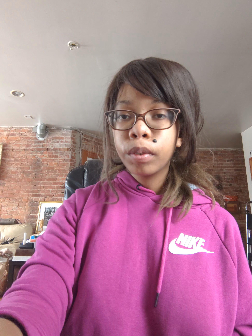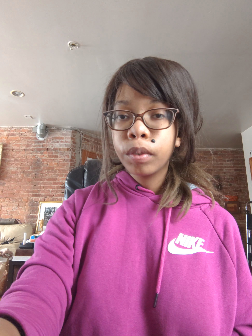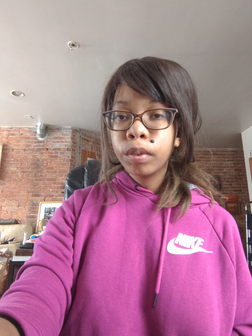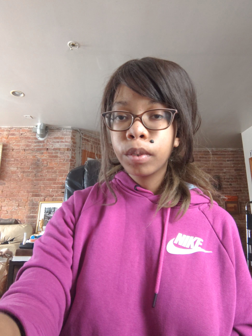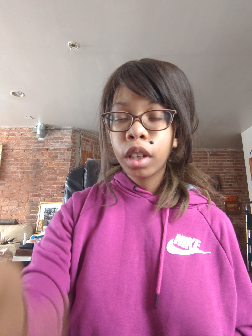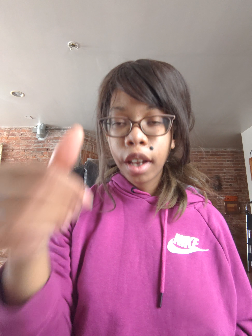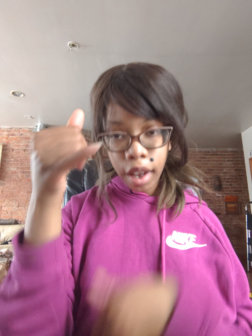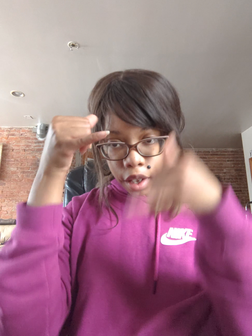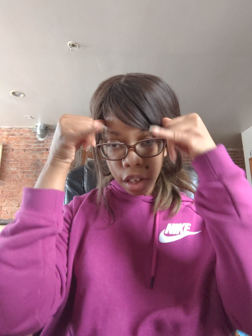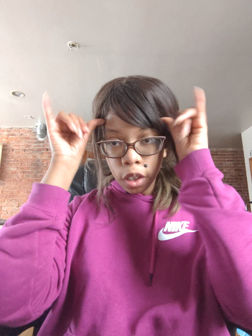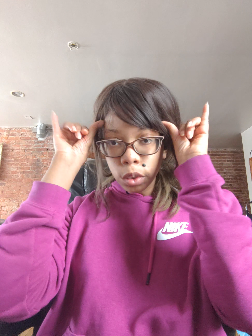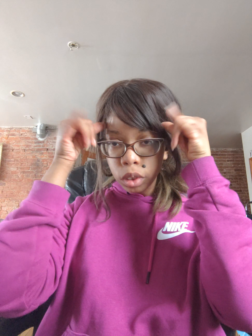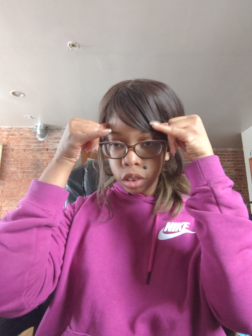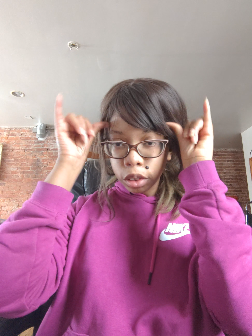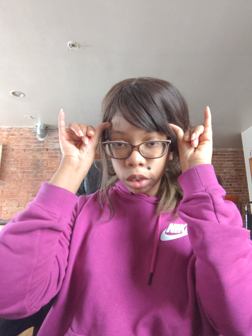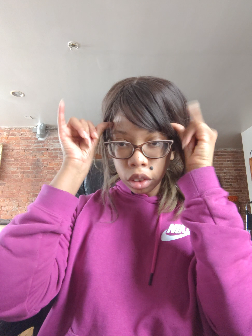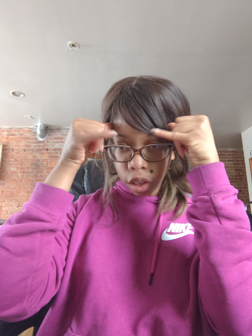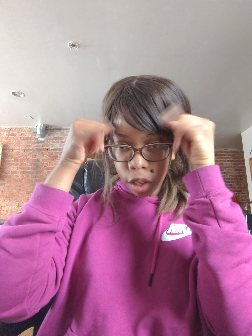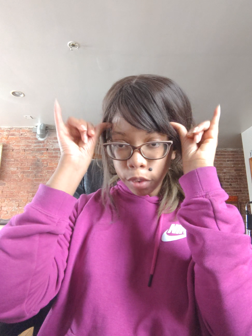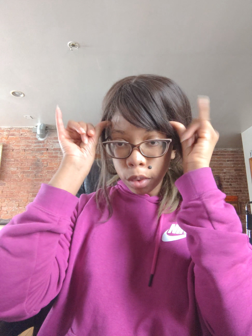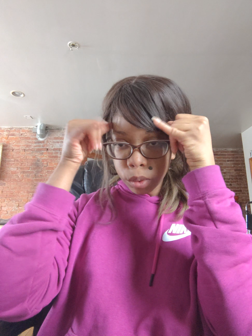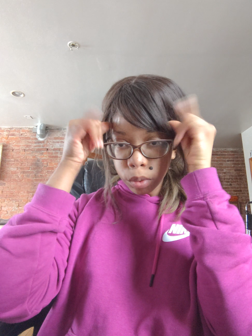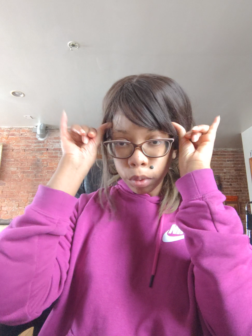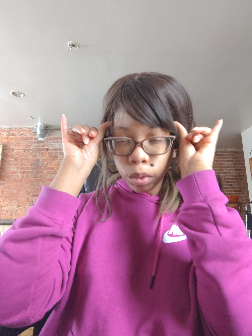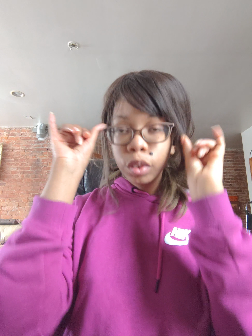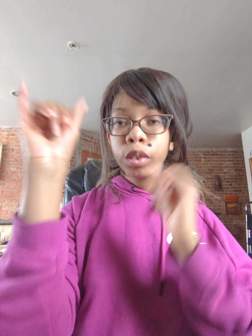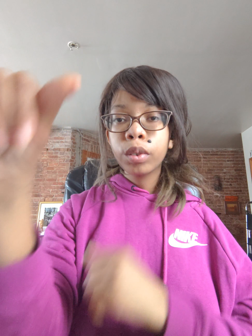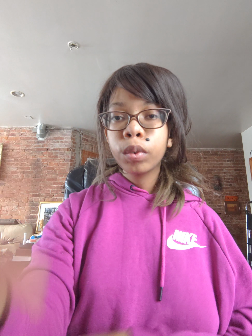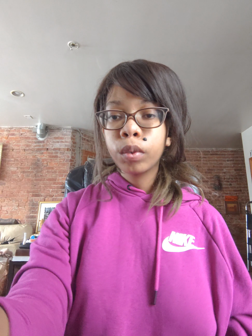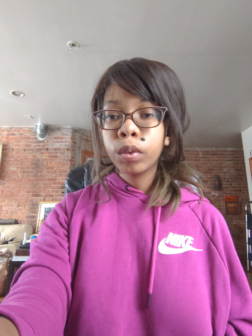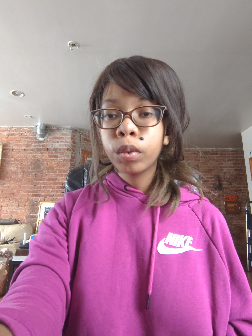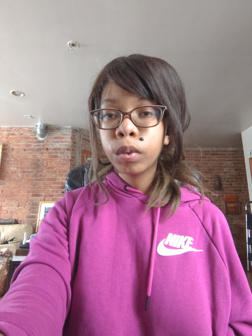cow